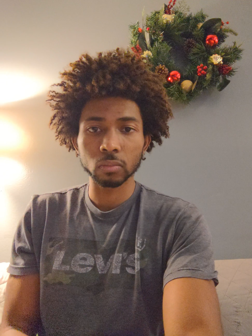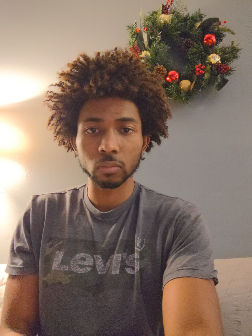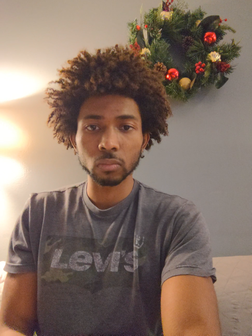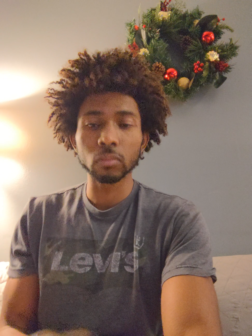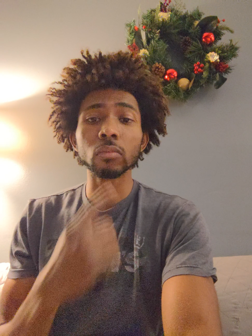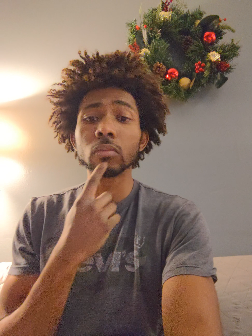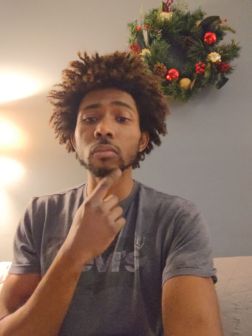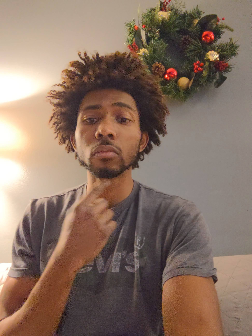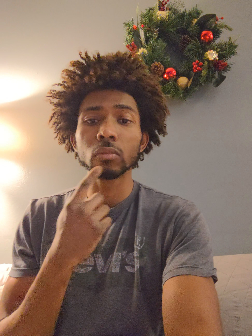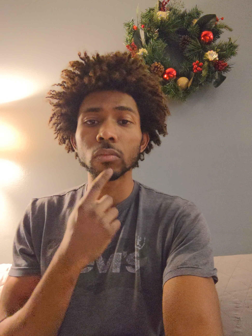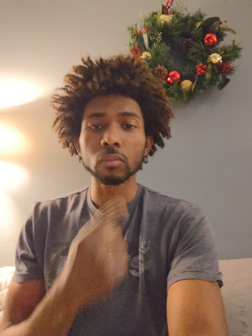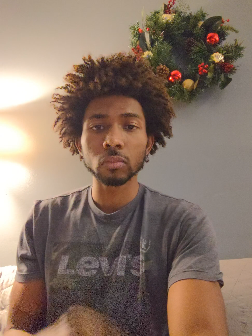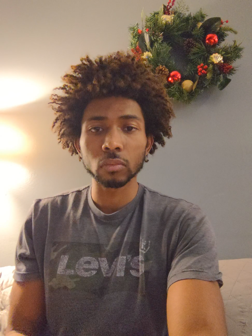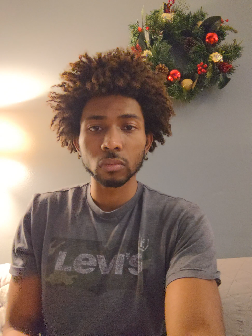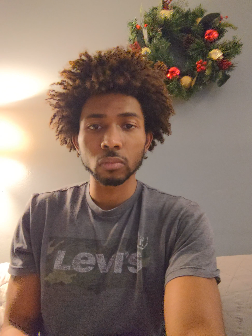chin